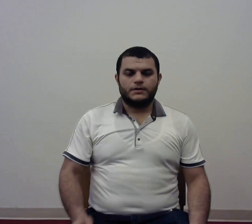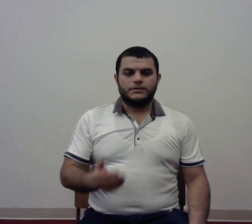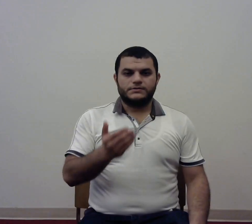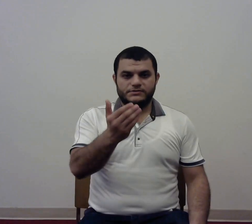siz